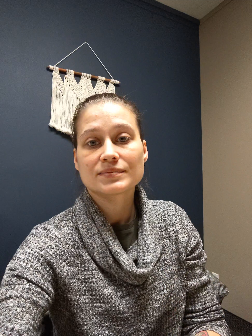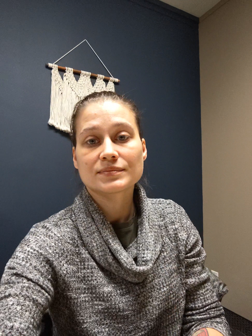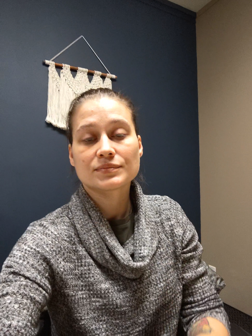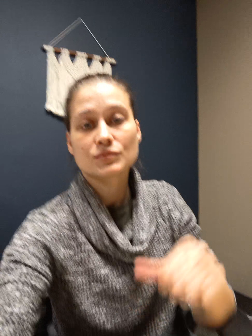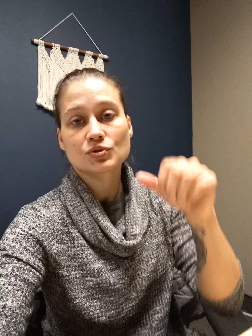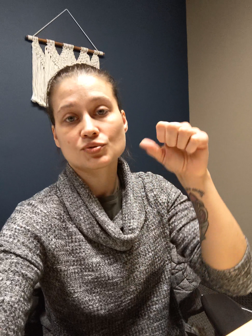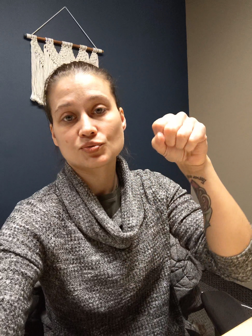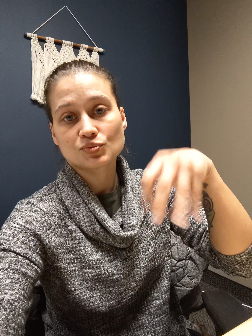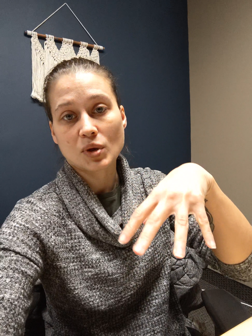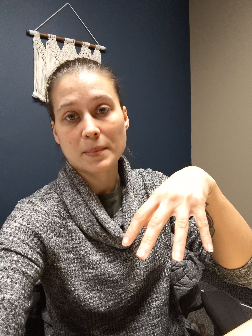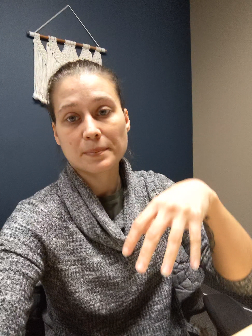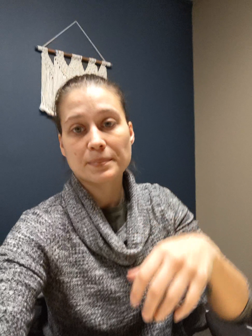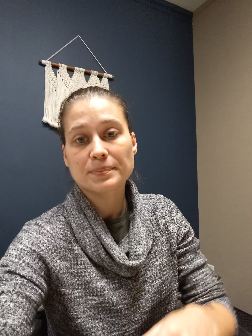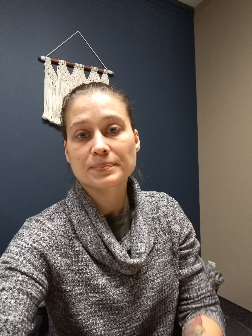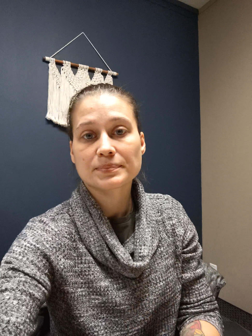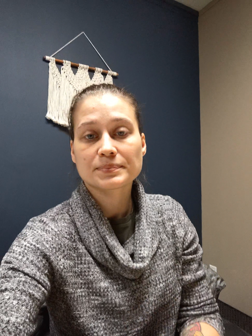drop